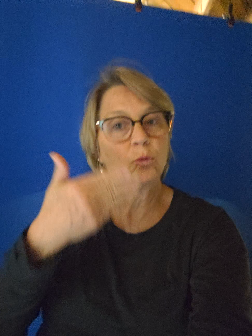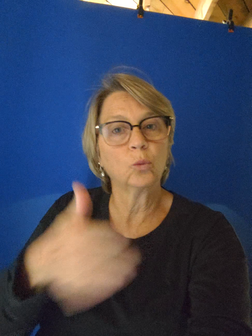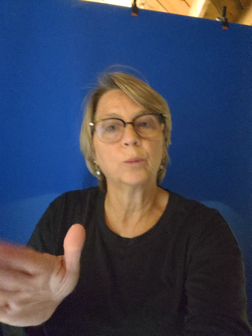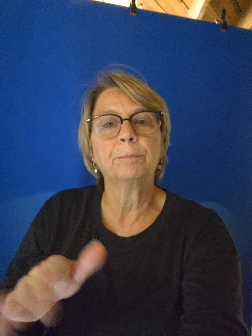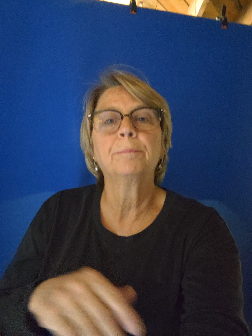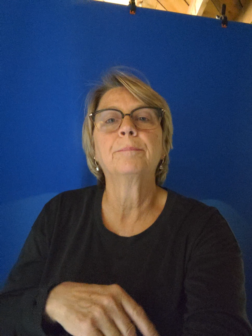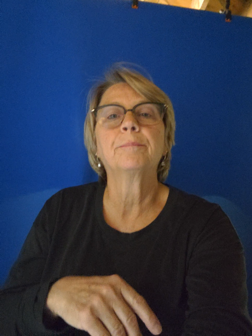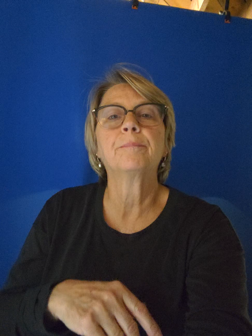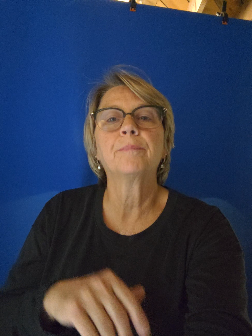bedroom